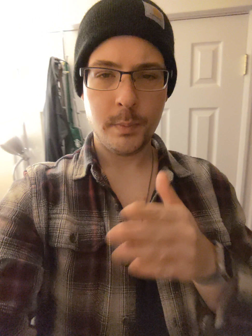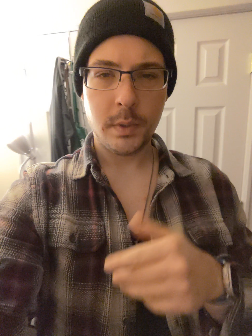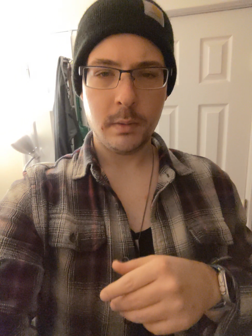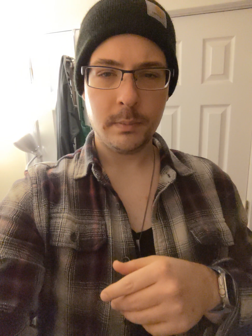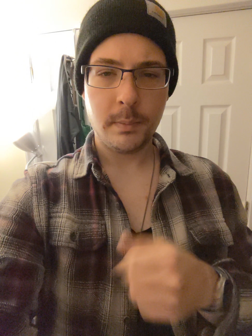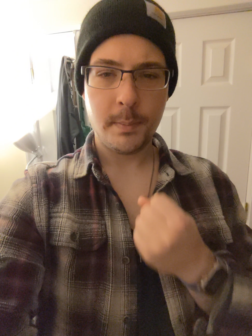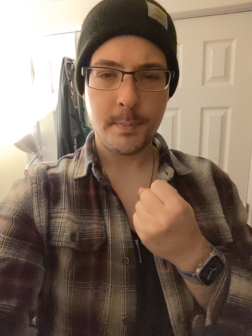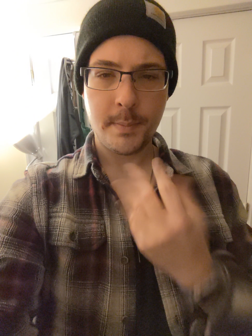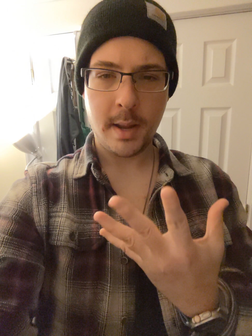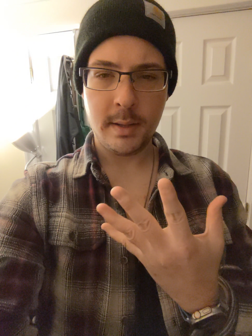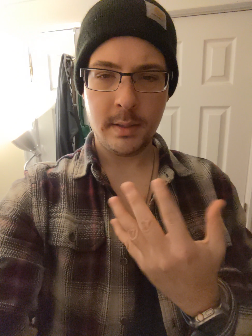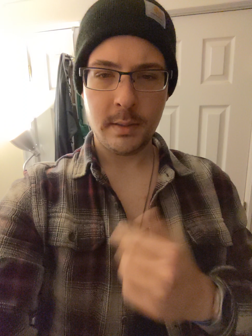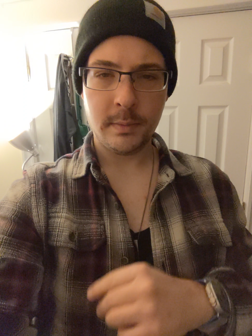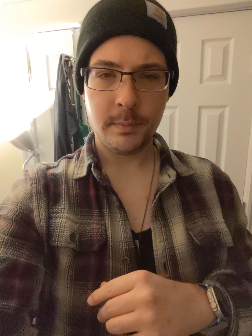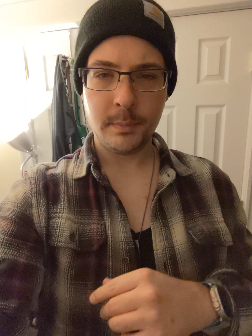many